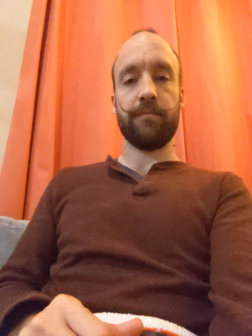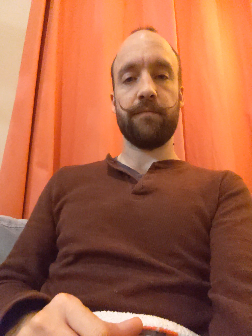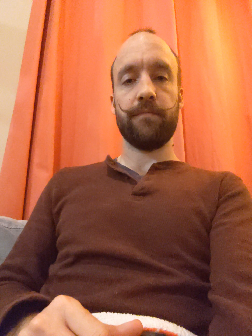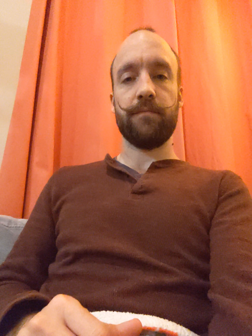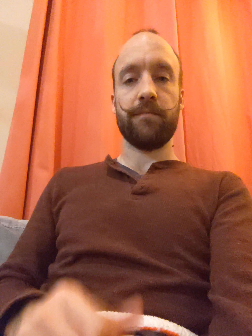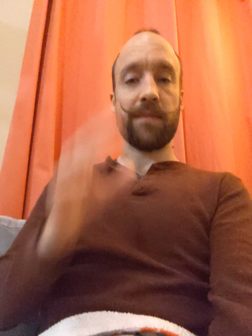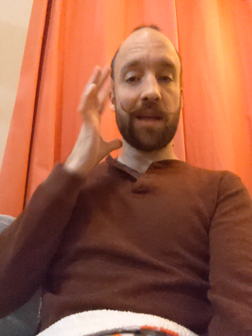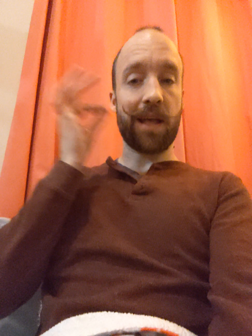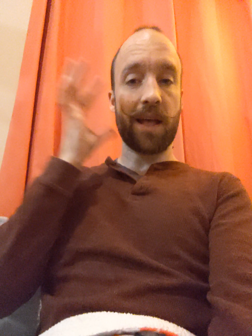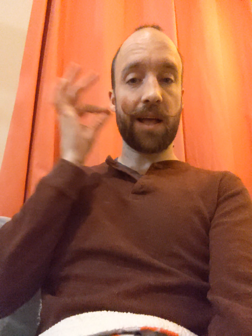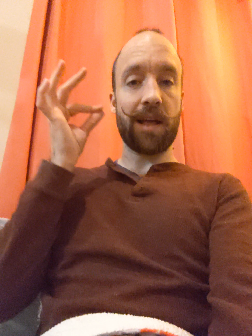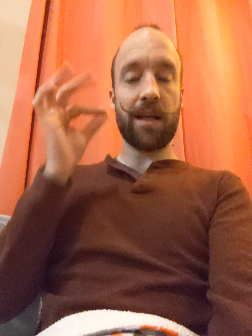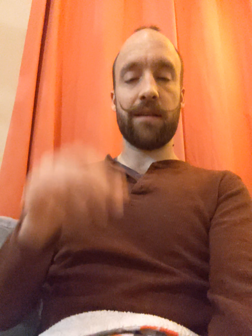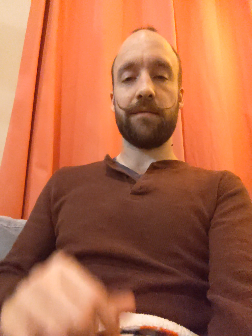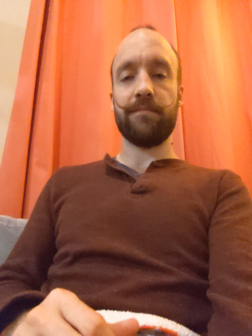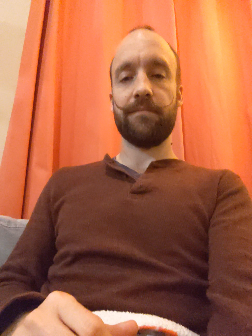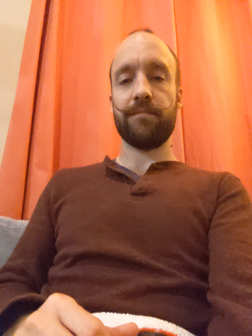cat